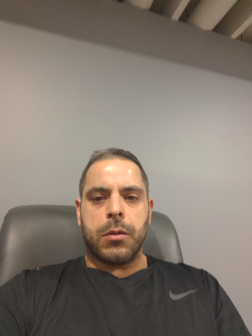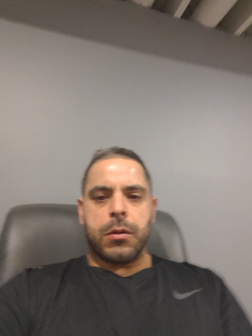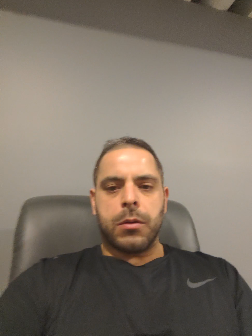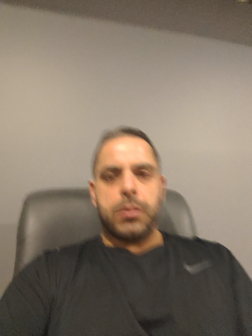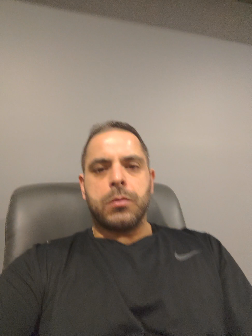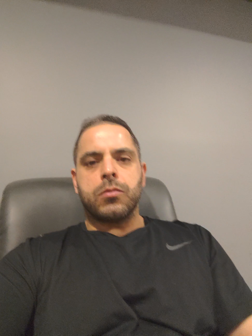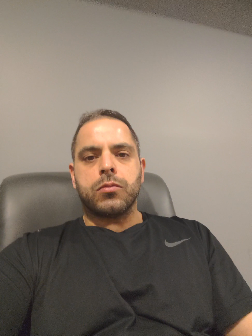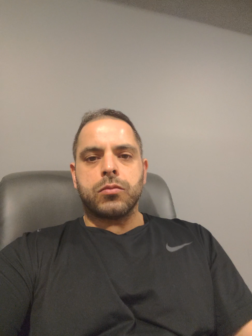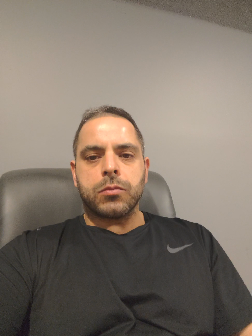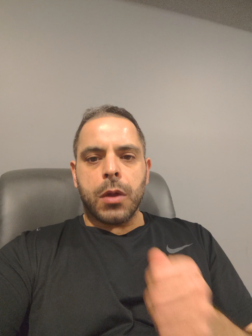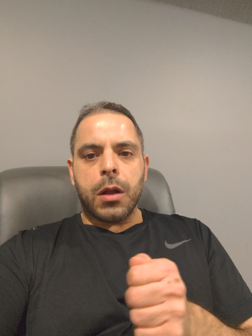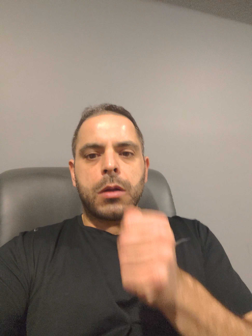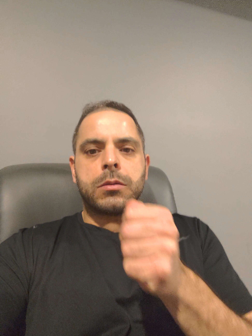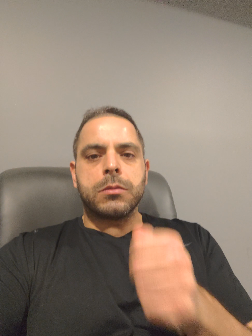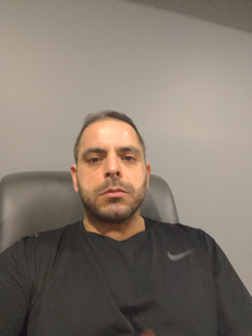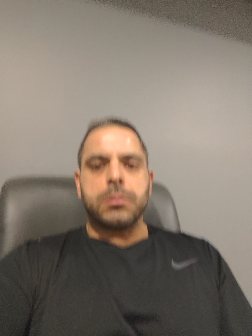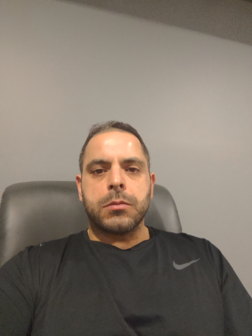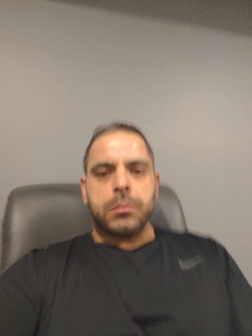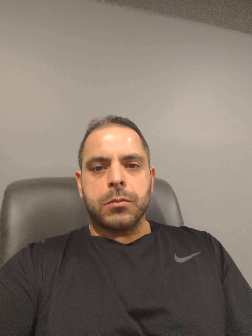hide